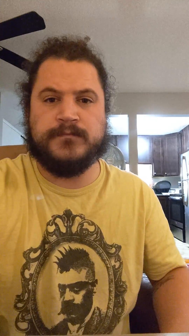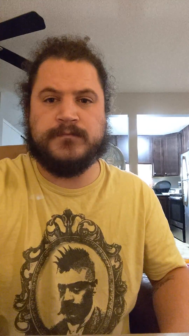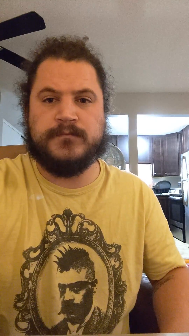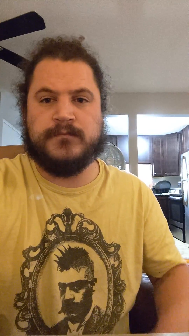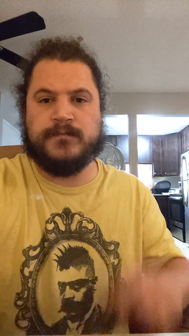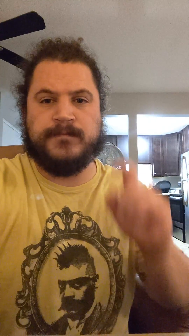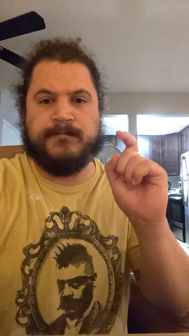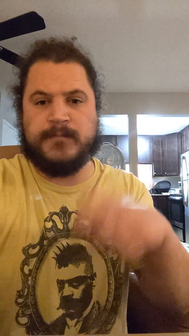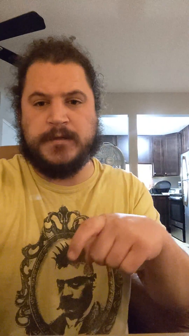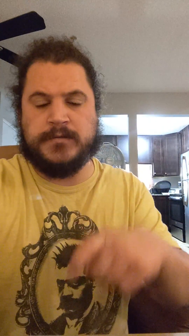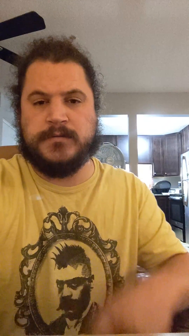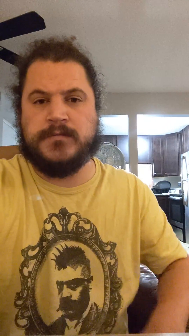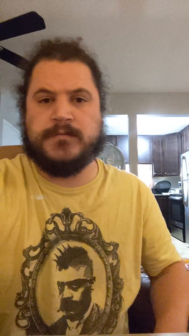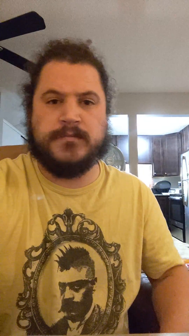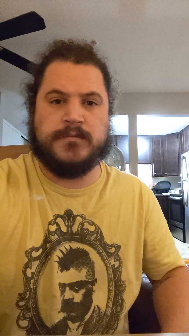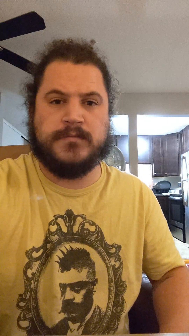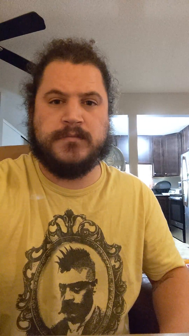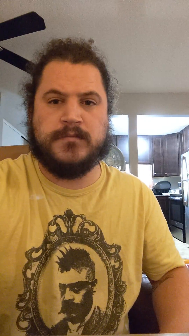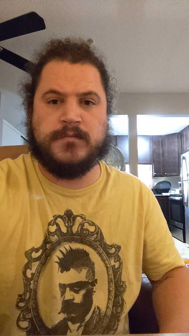must